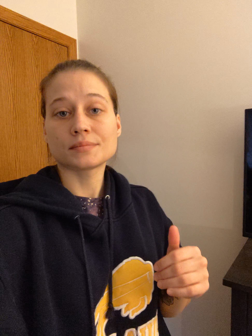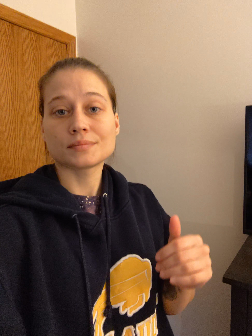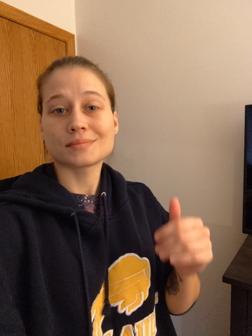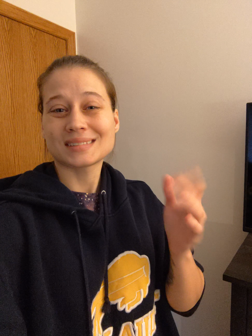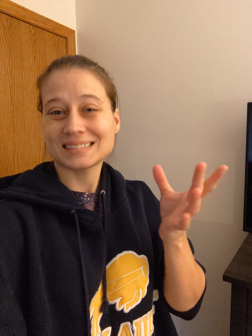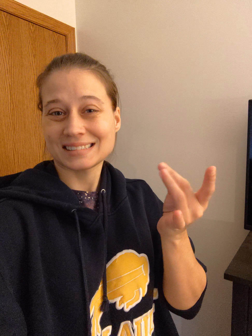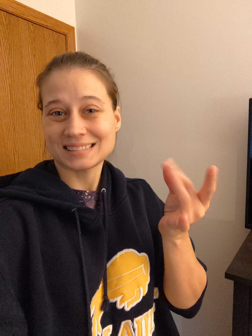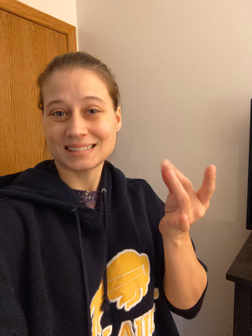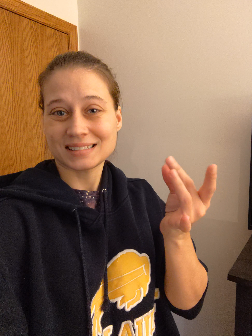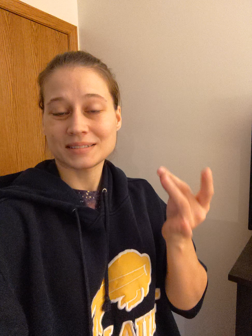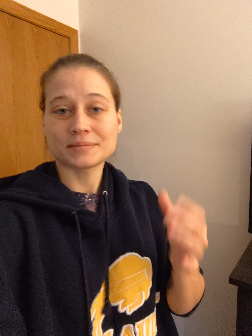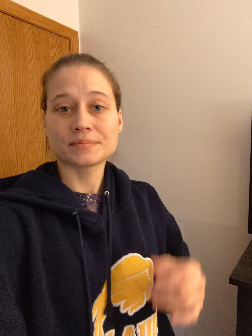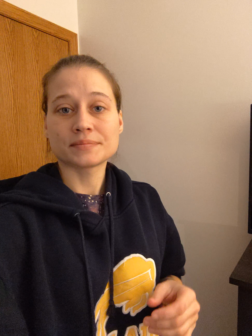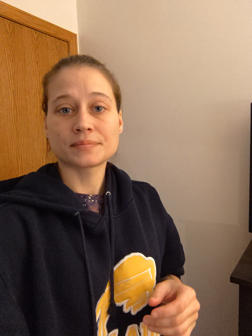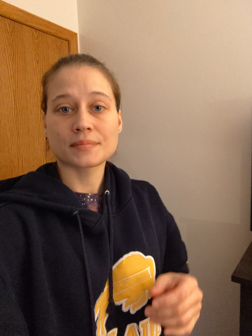sticky